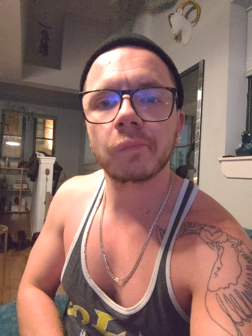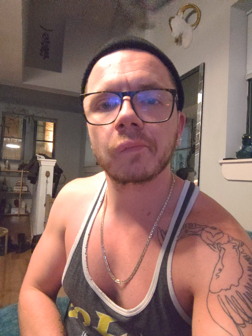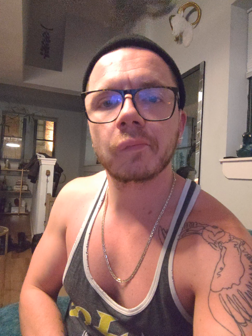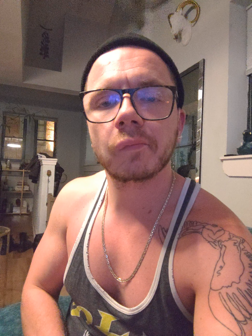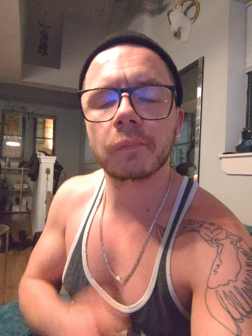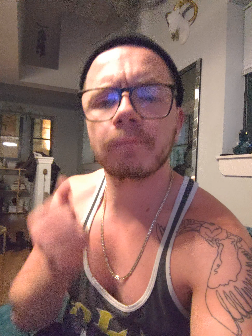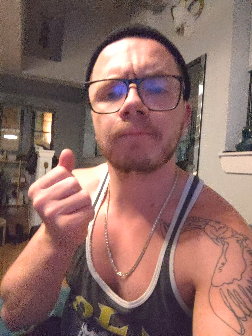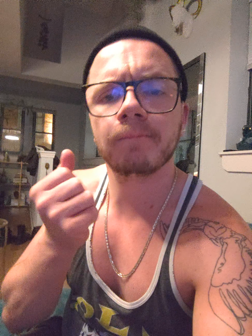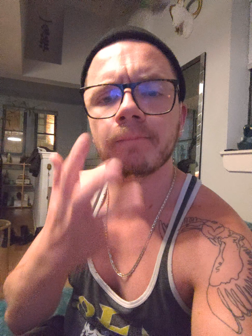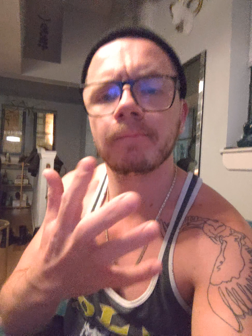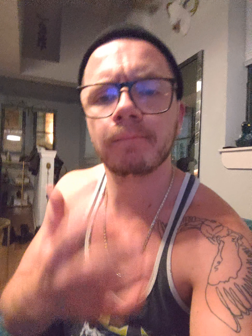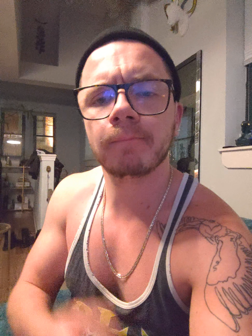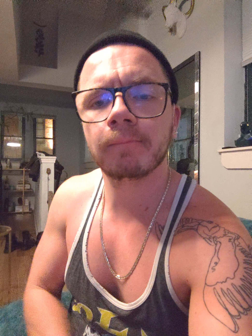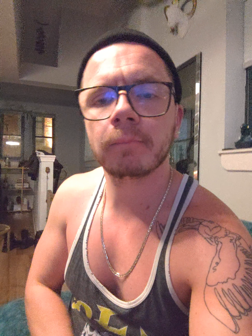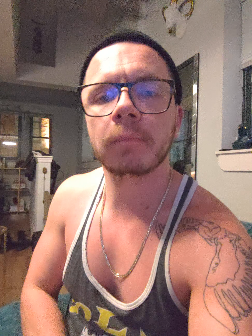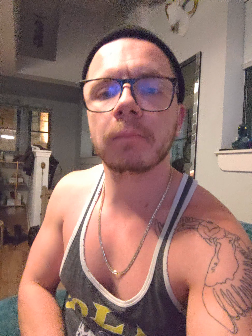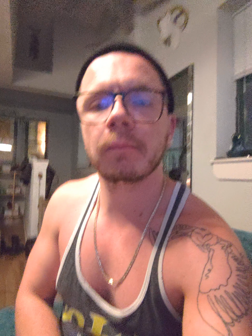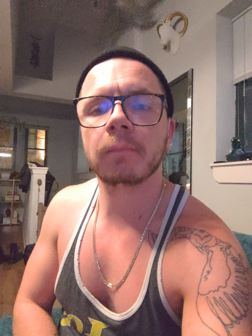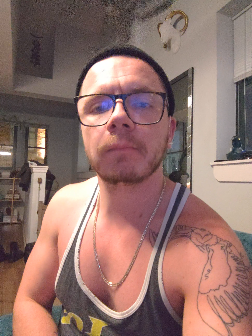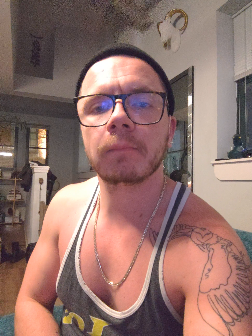many